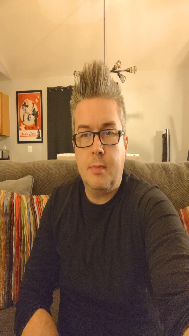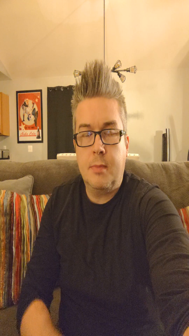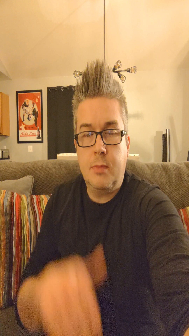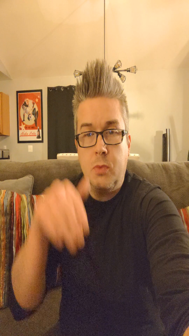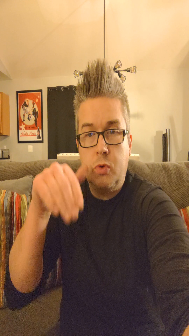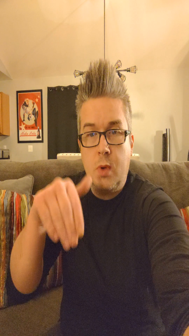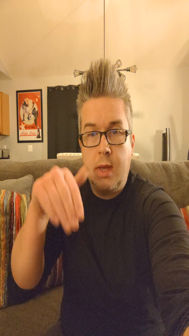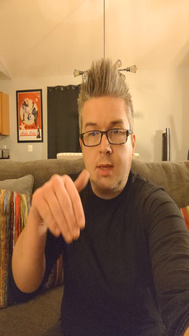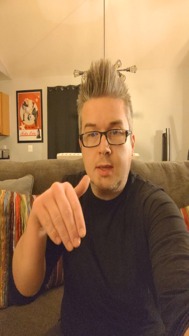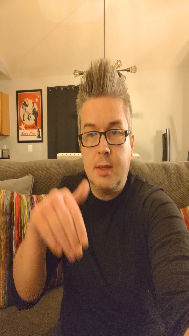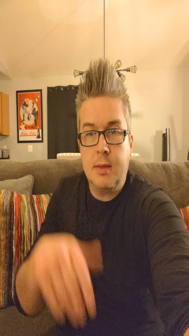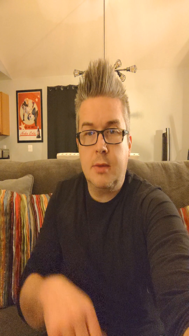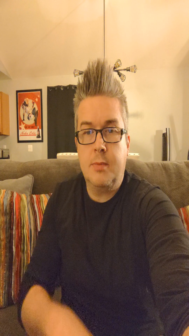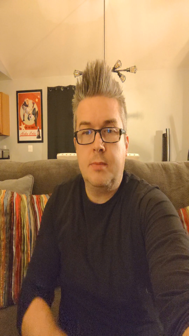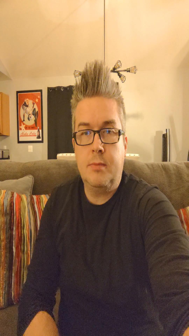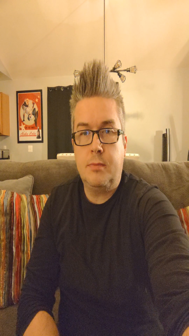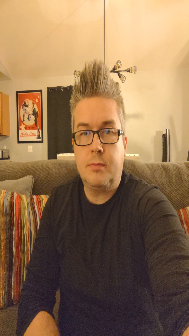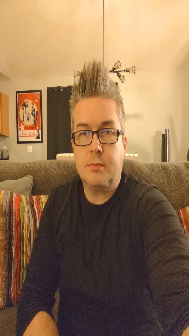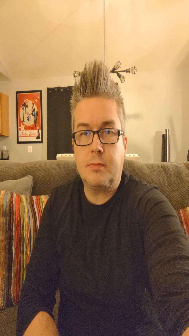night